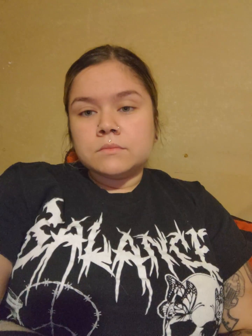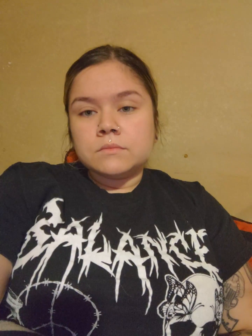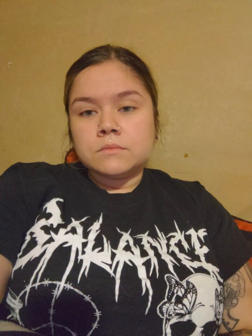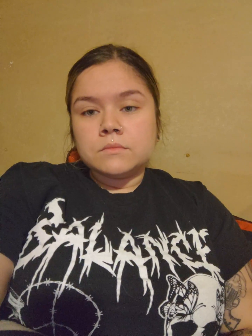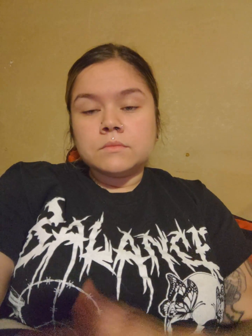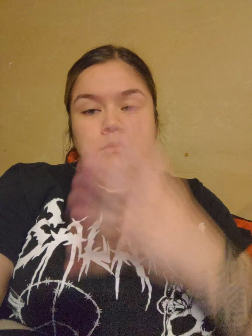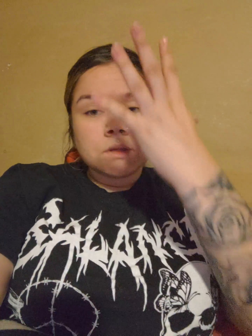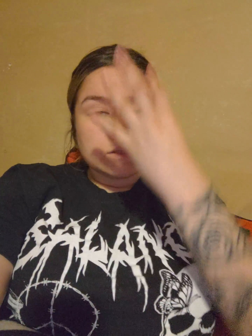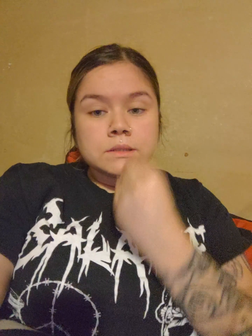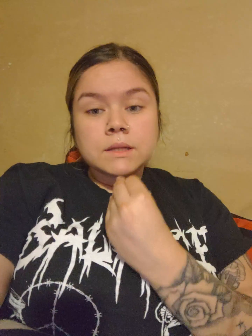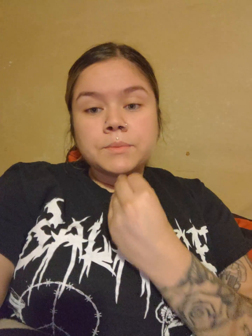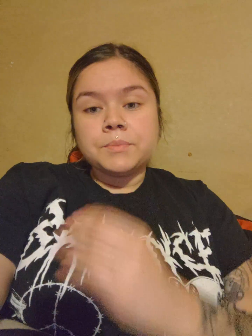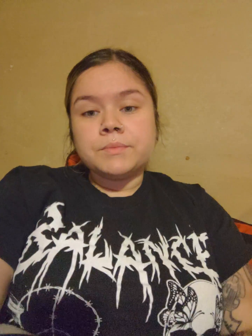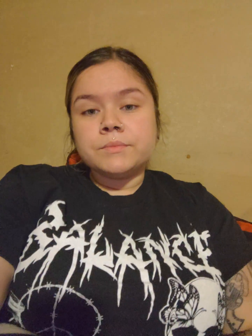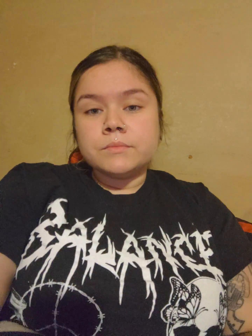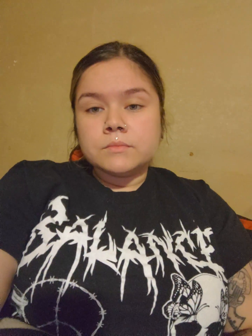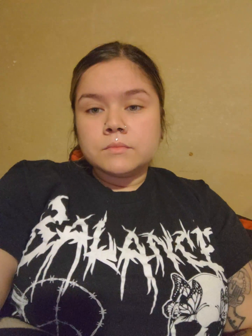asleep